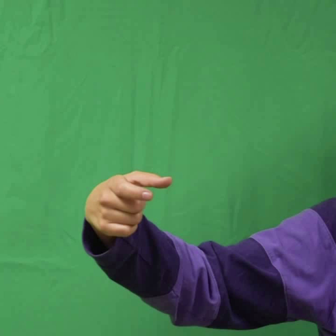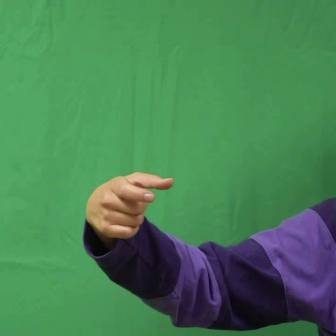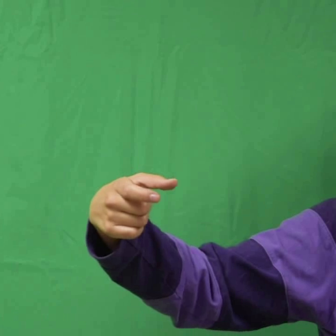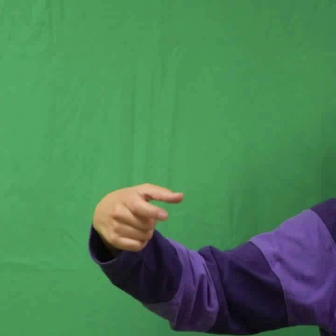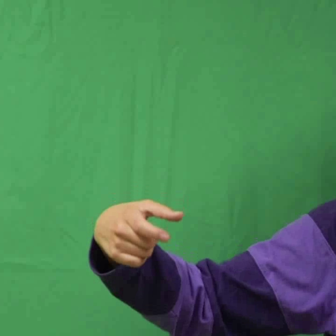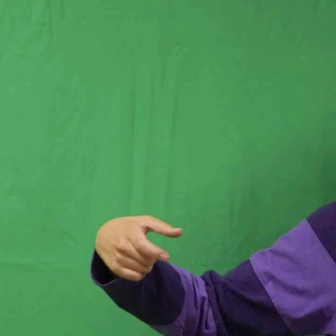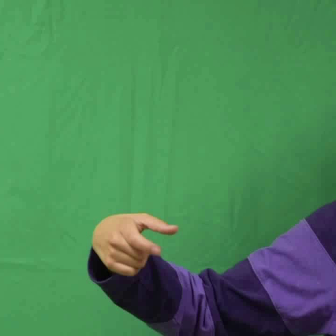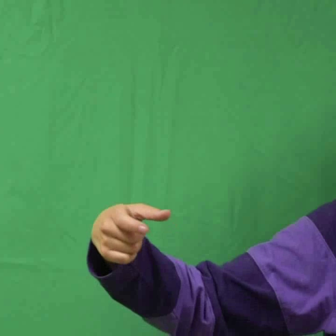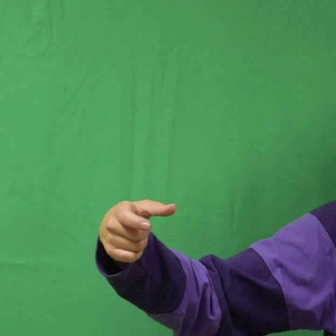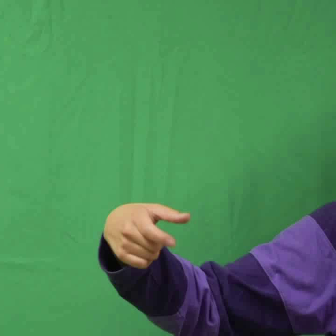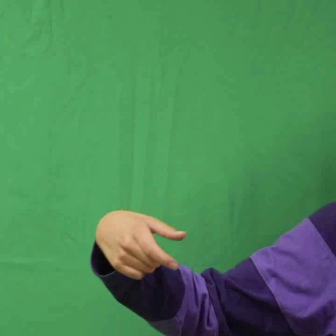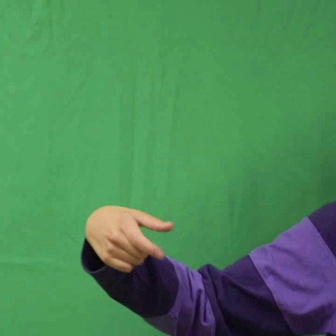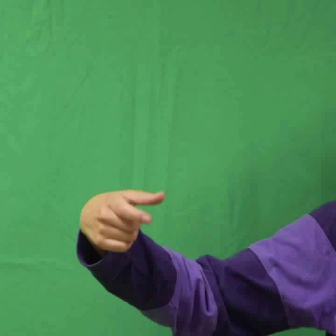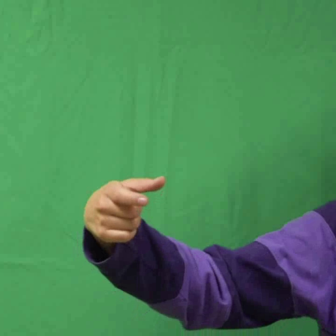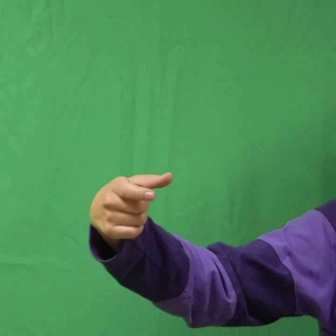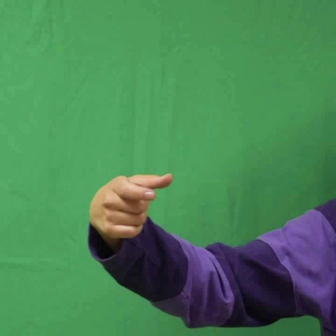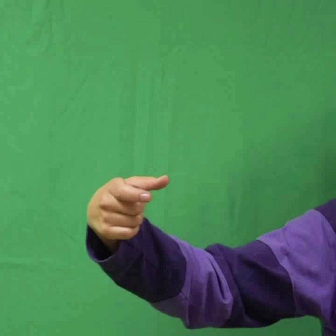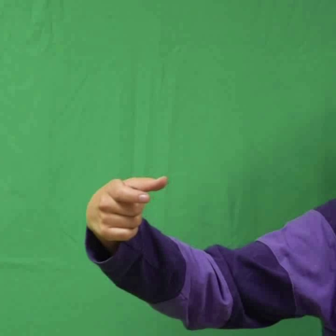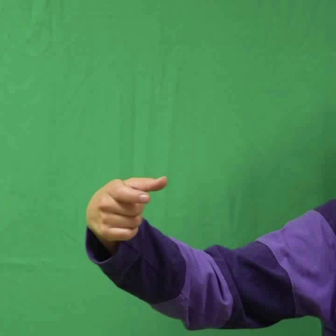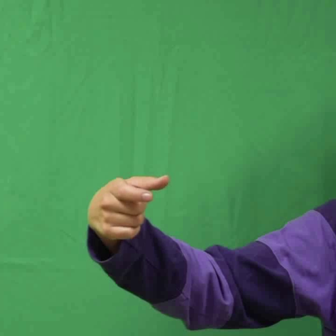X